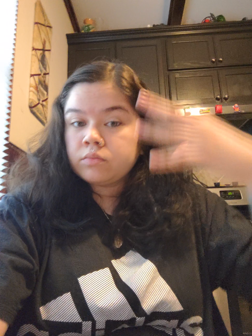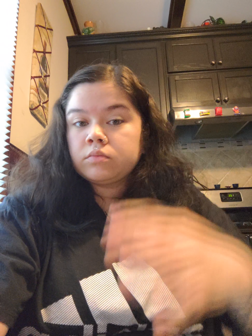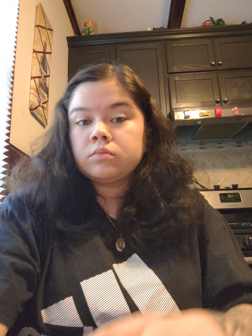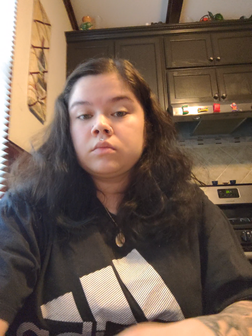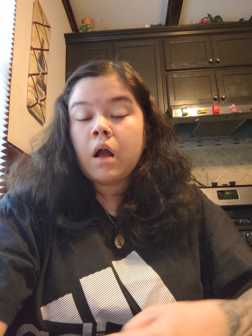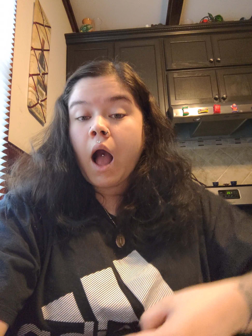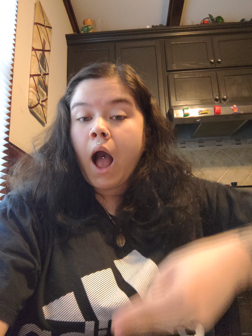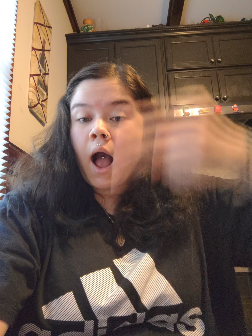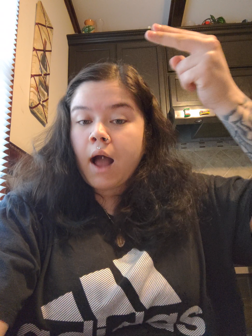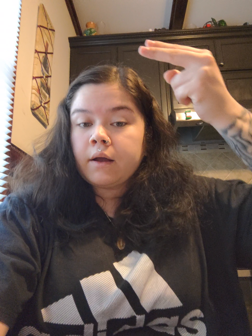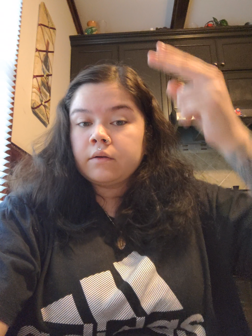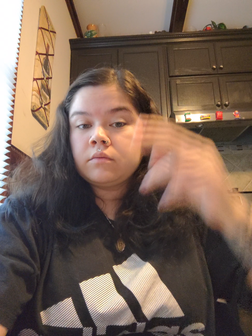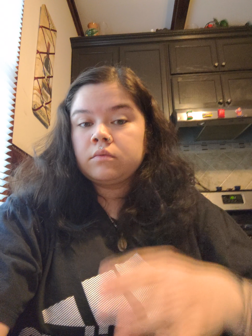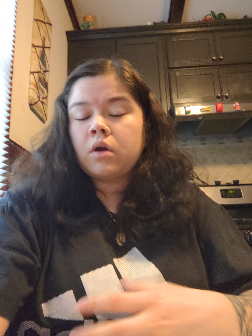high